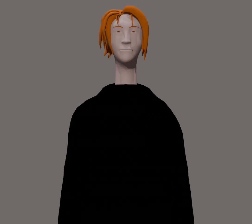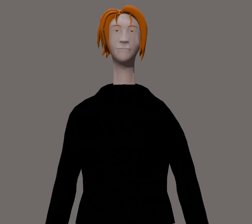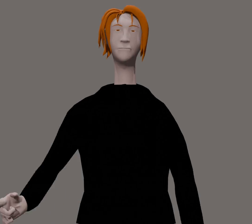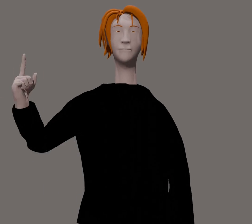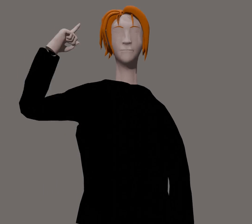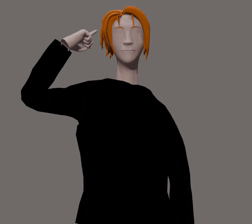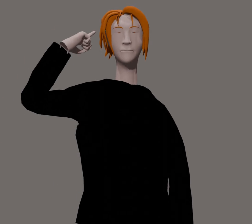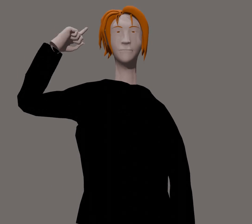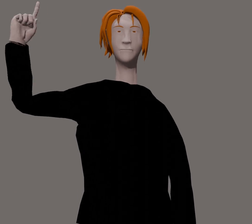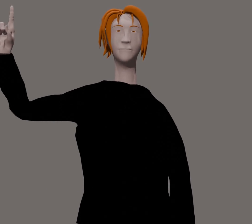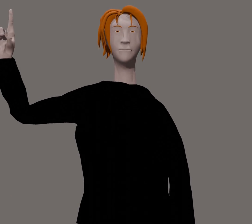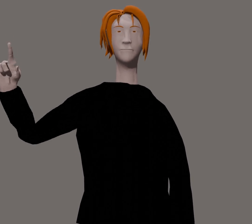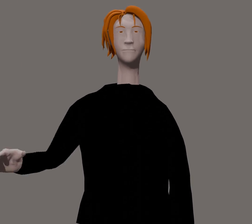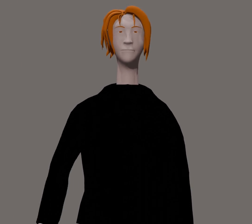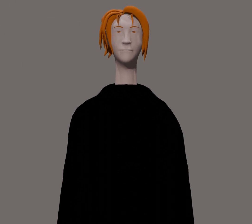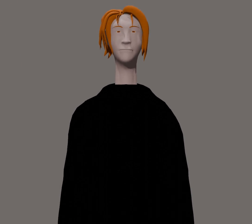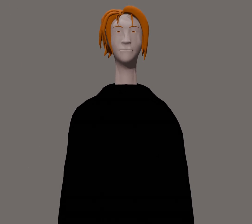Bright Smart